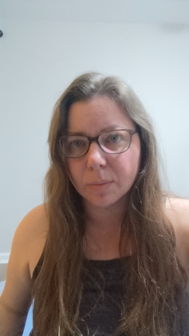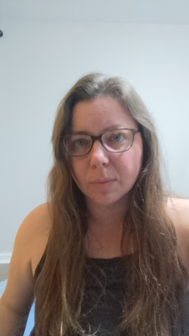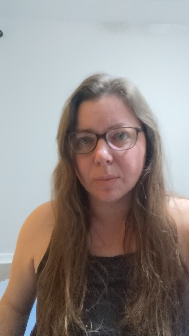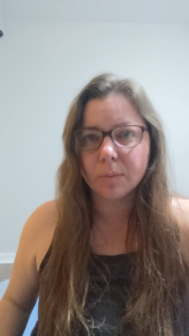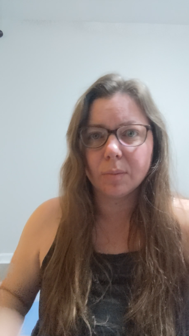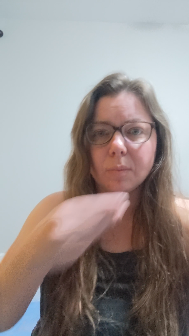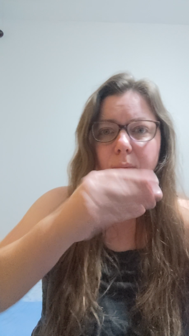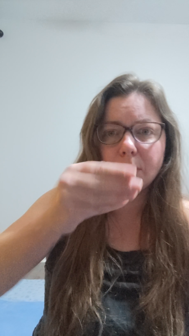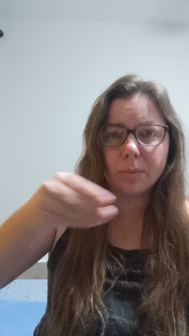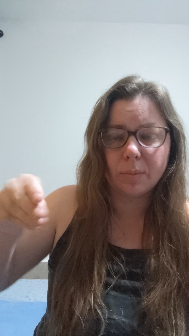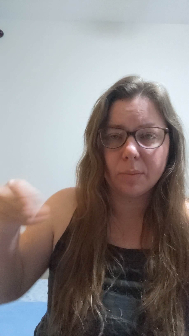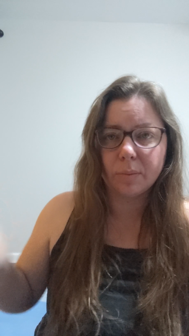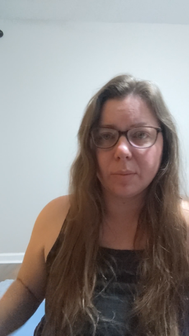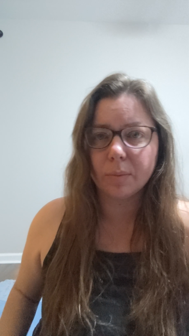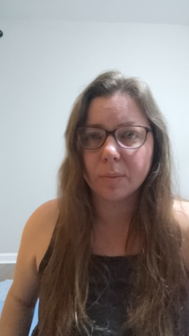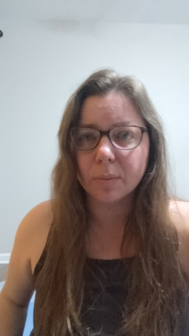shopping